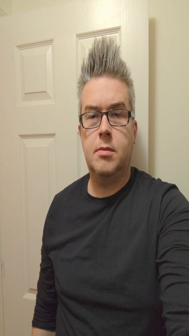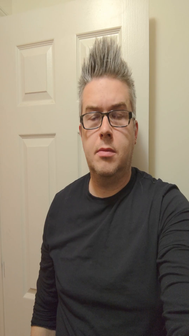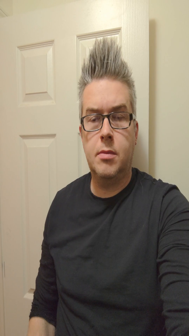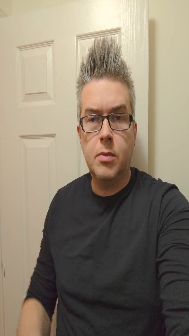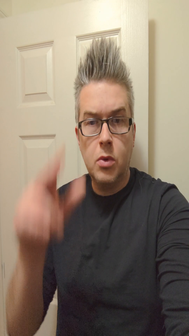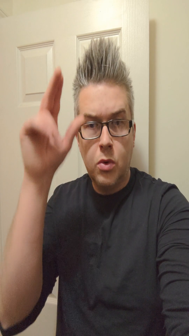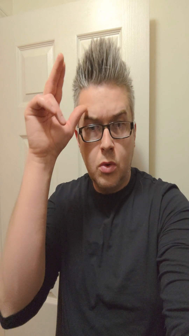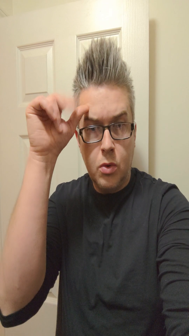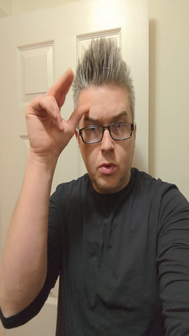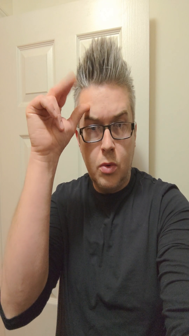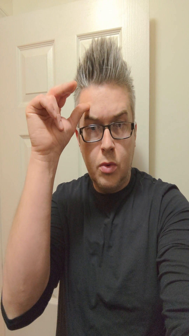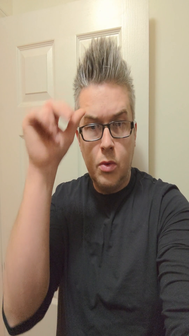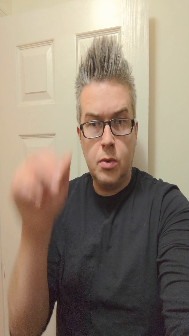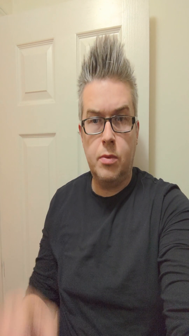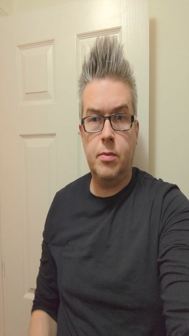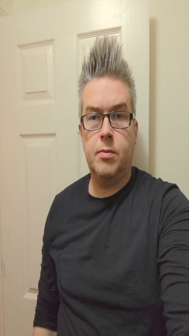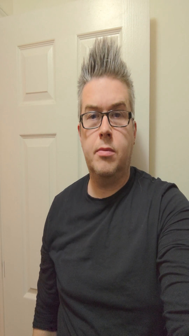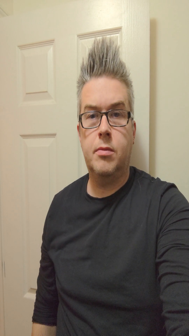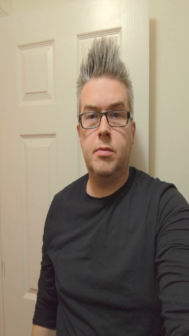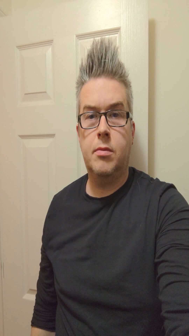horse